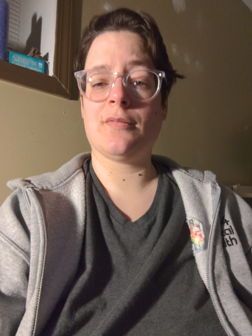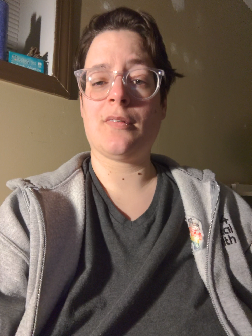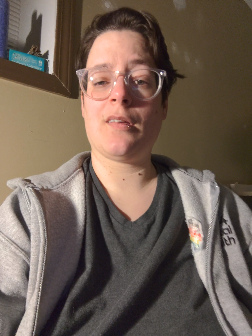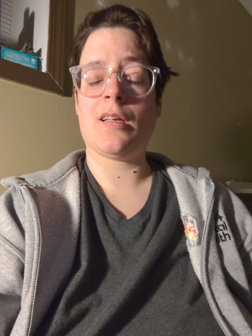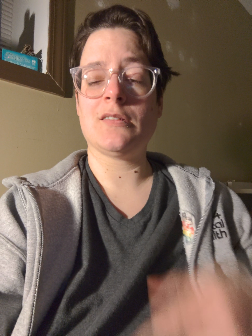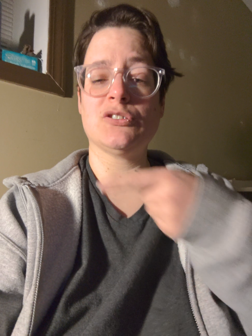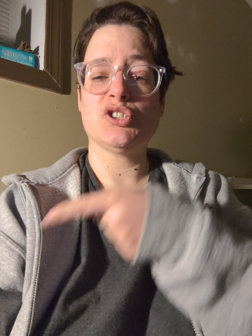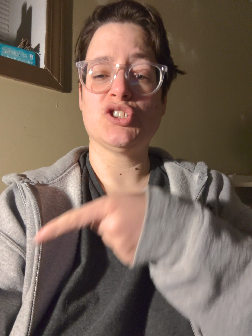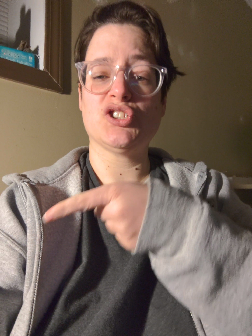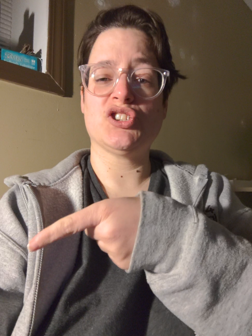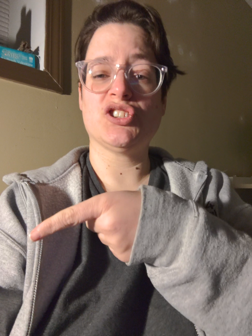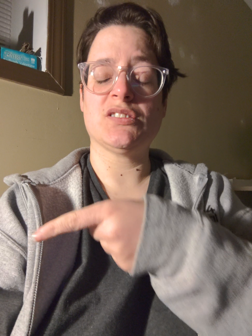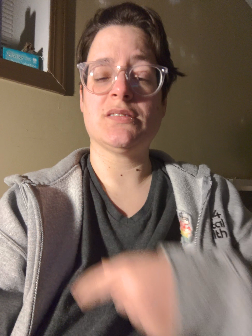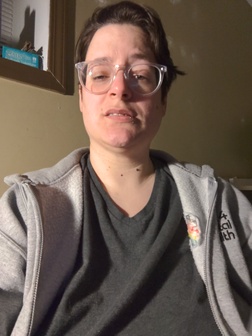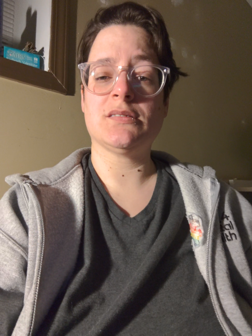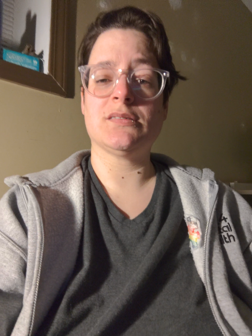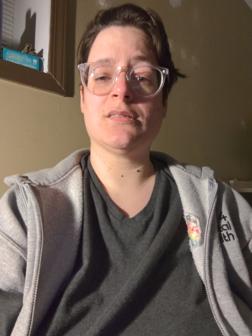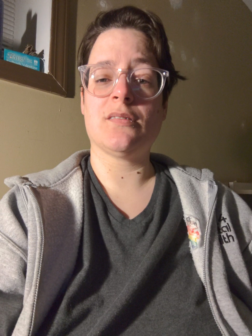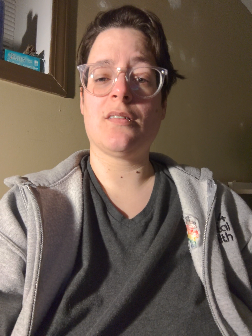he/she/it